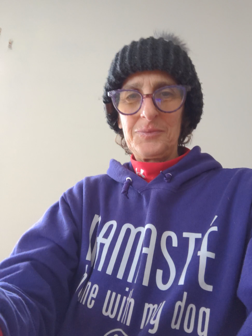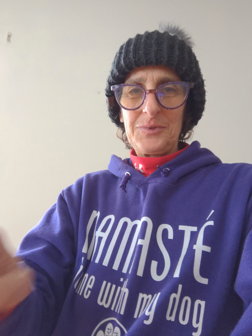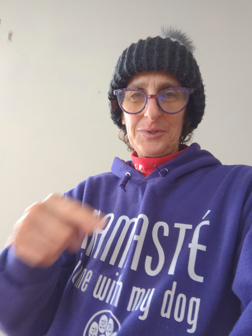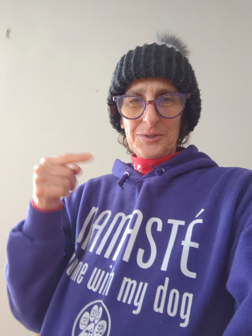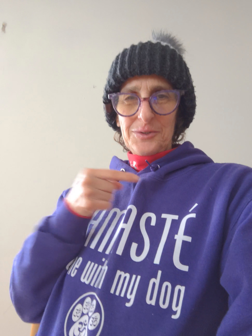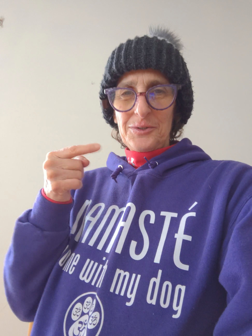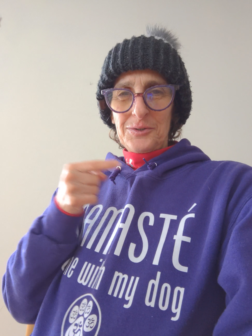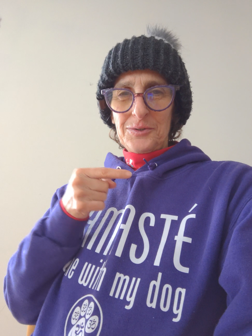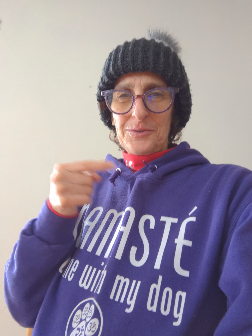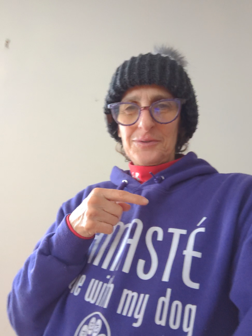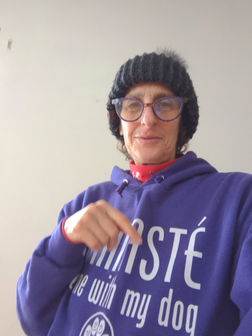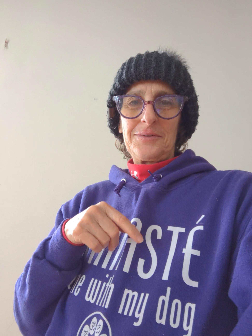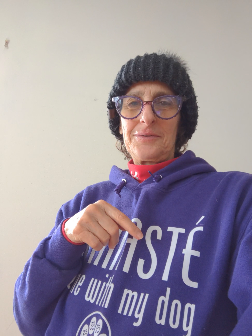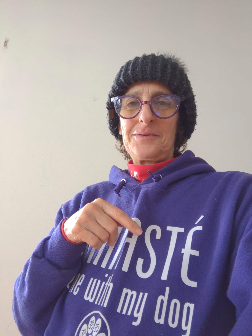owie